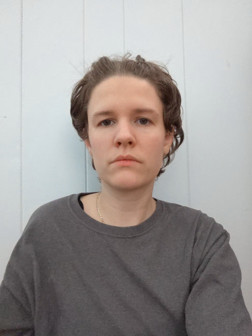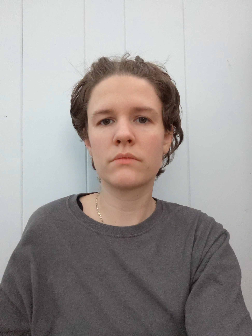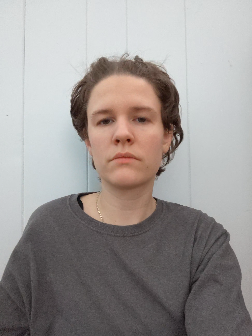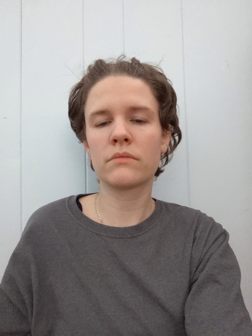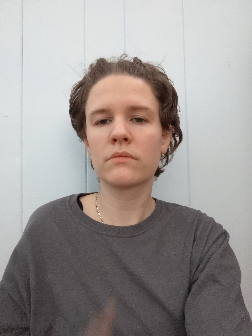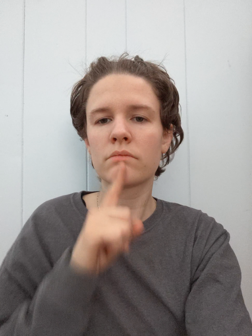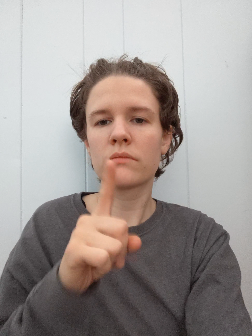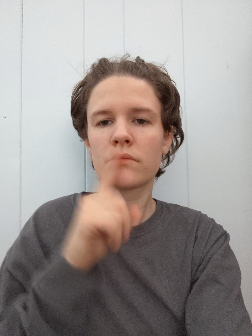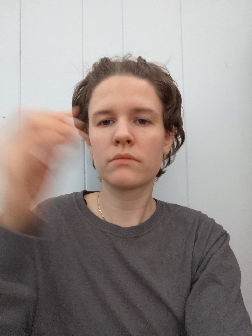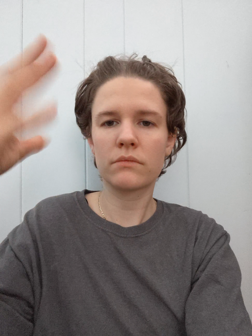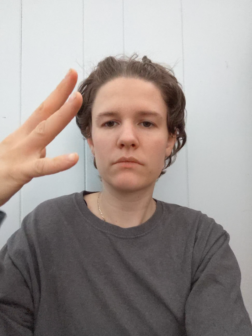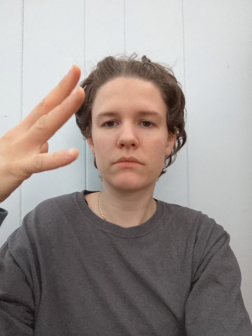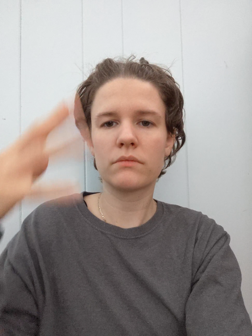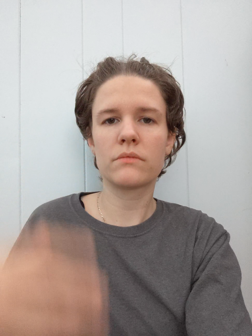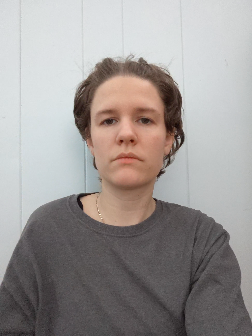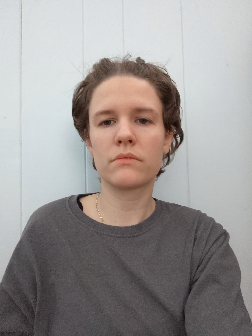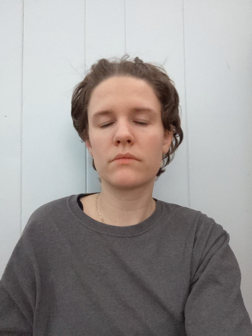lamp